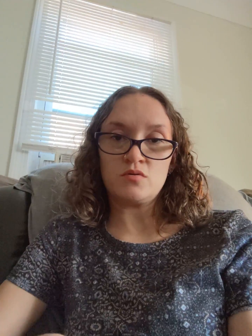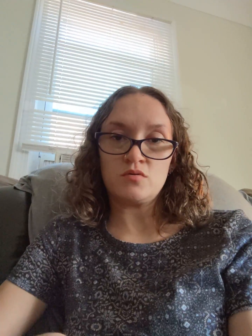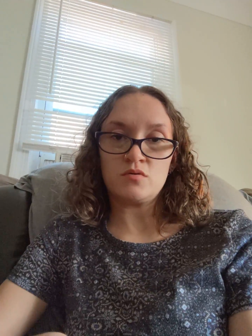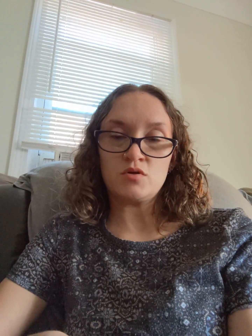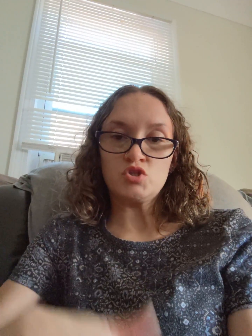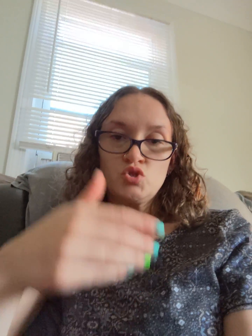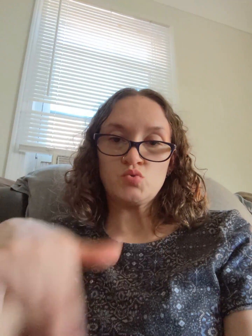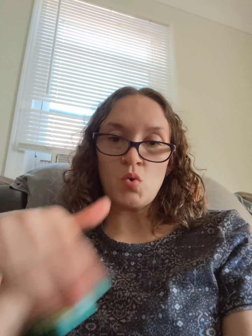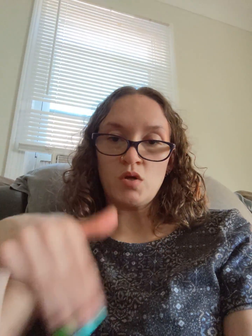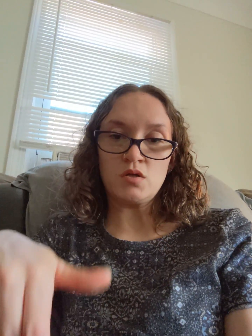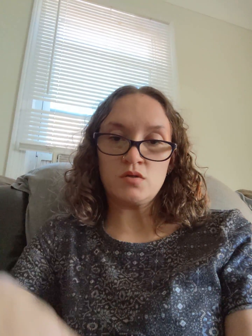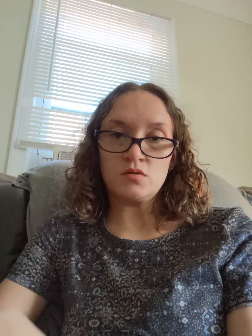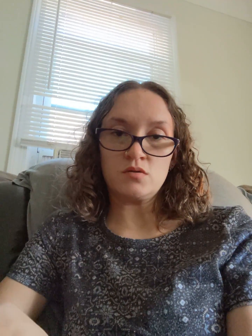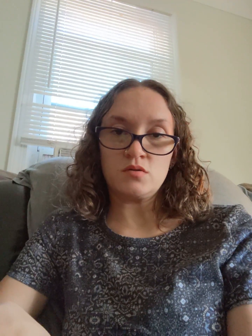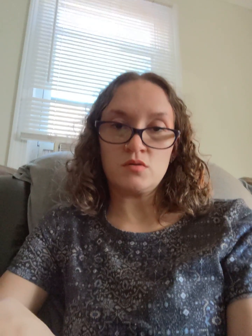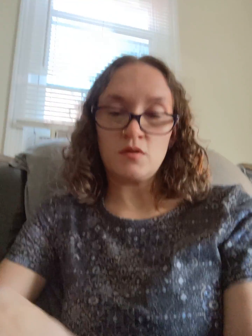shorts